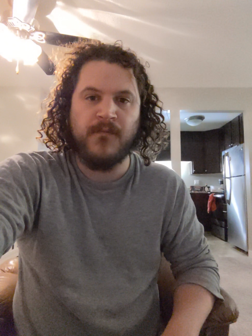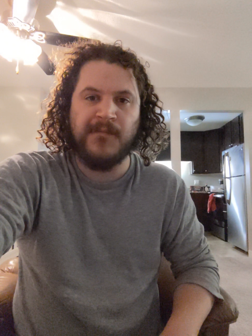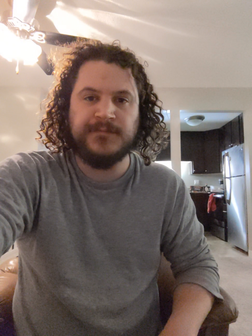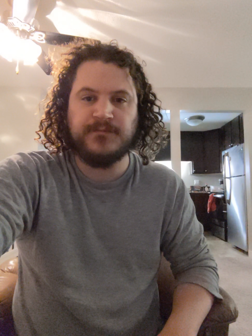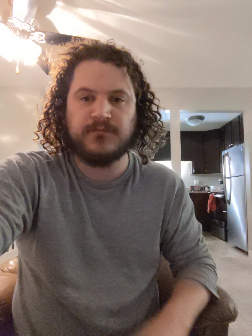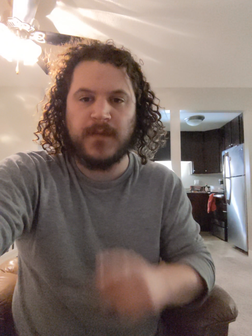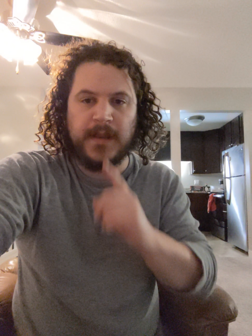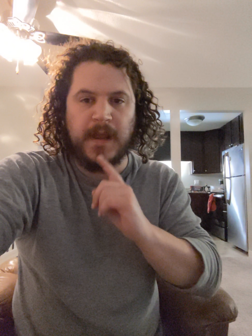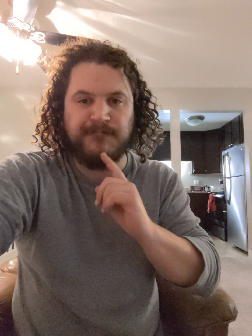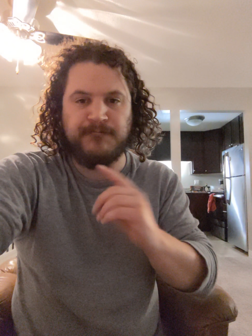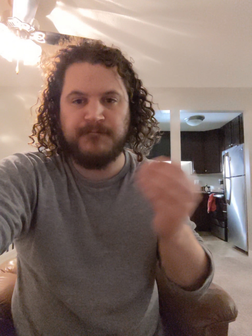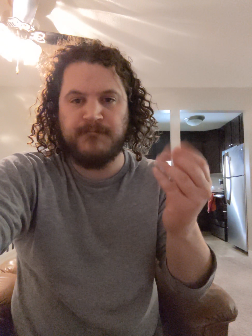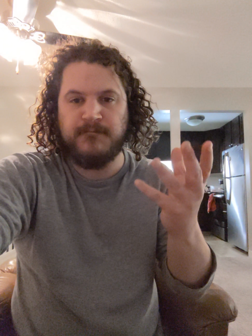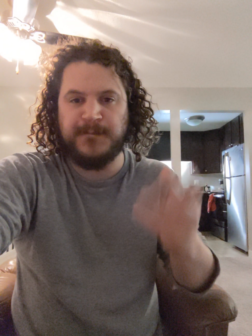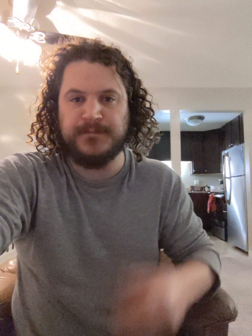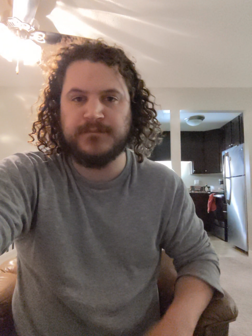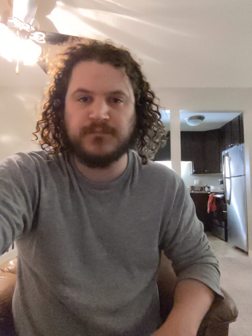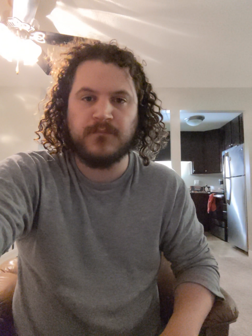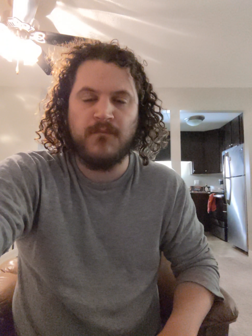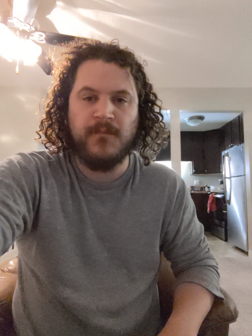lamp